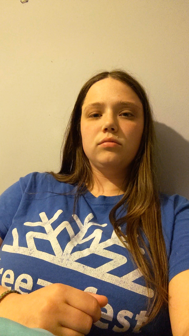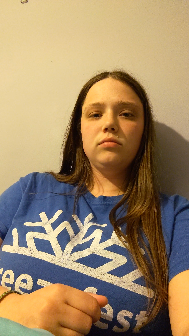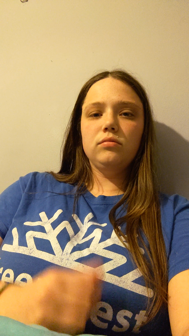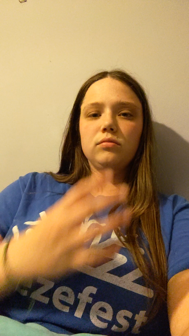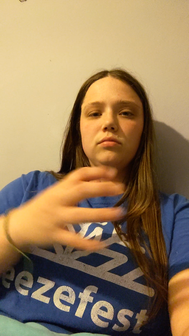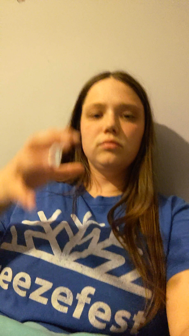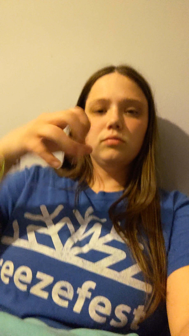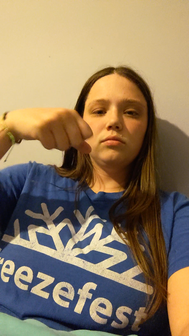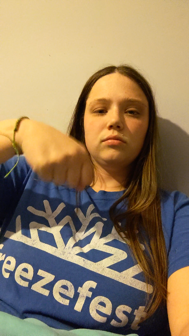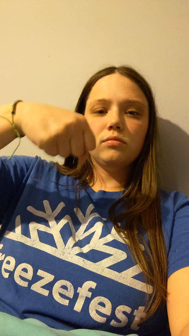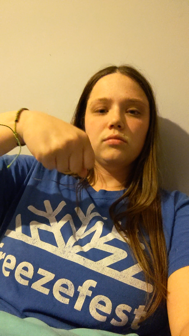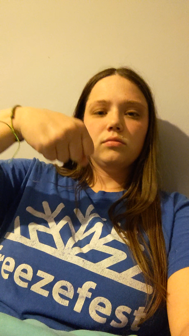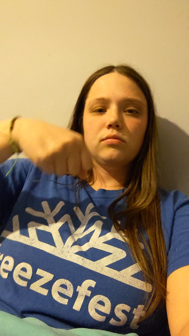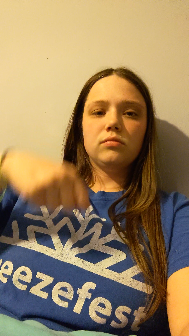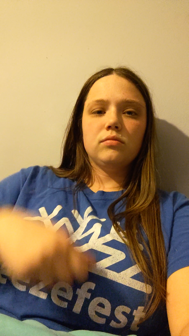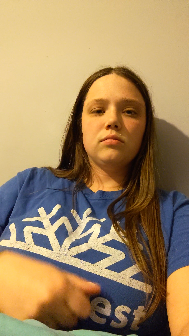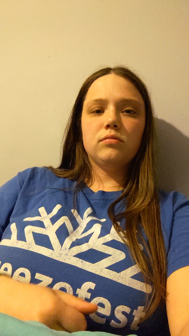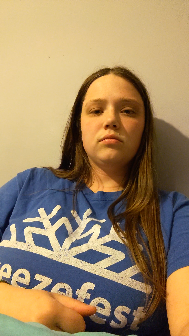bucket